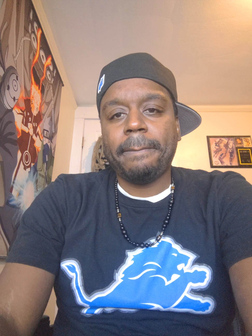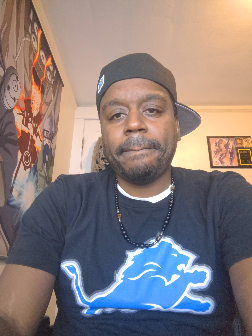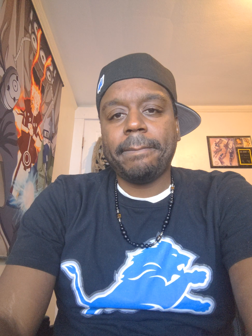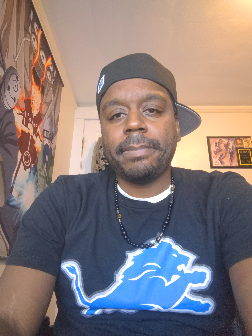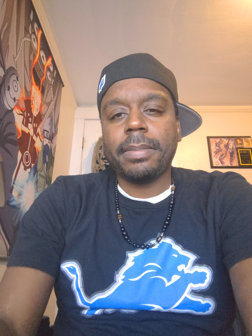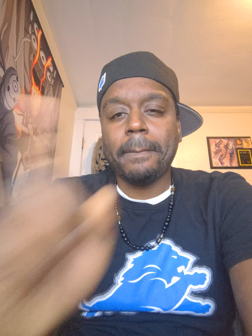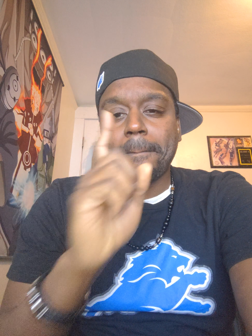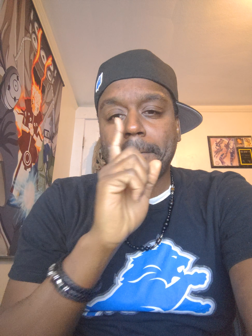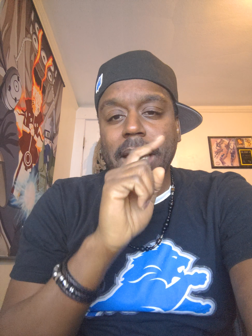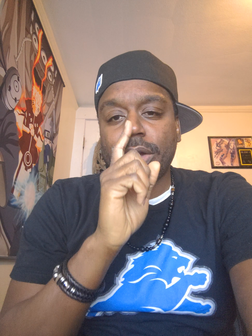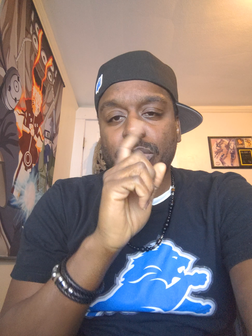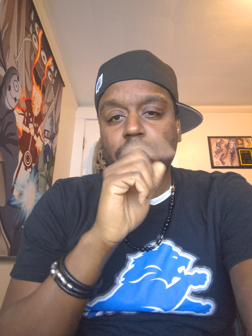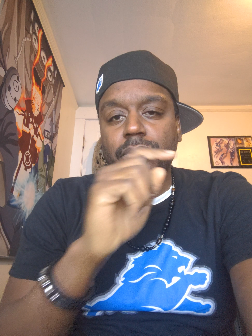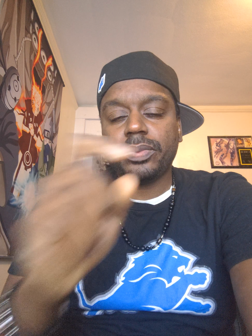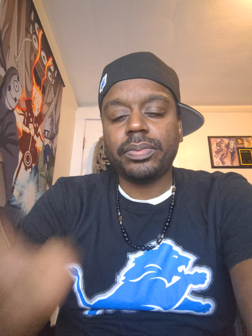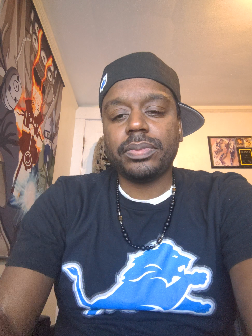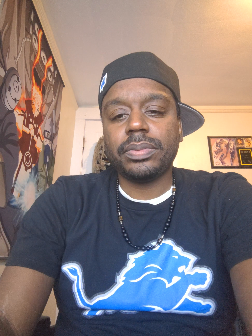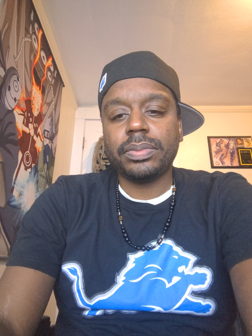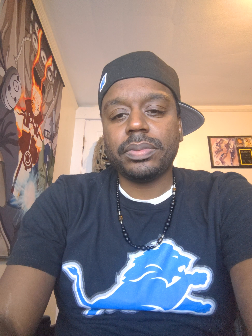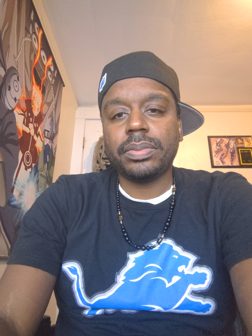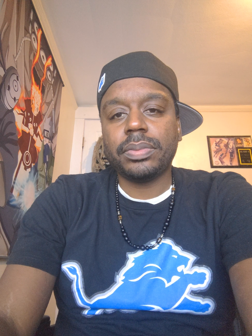mouse